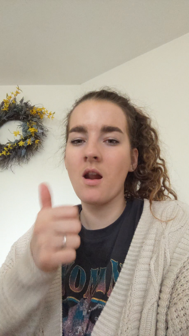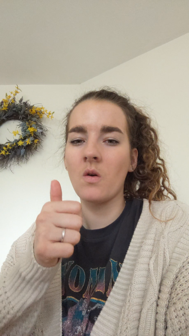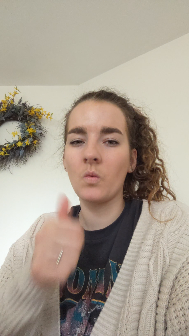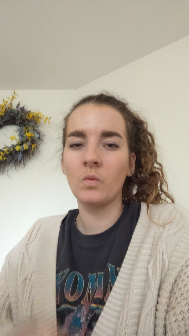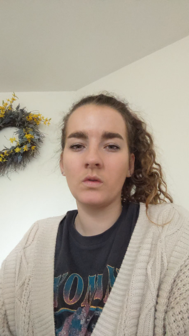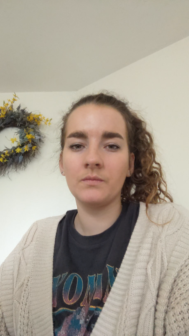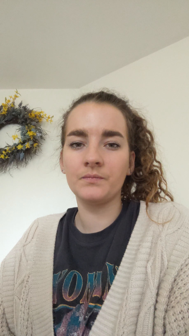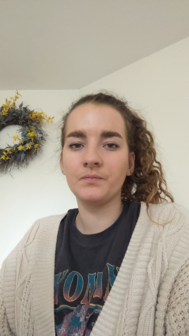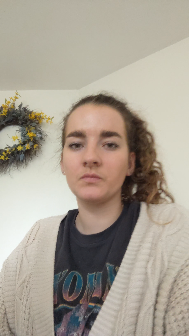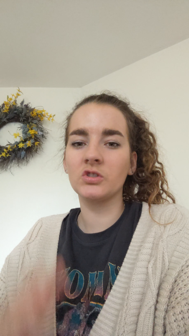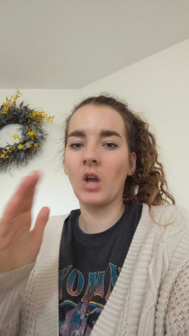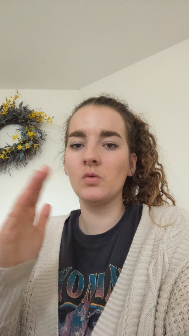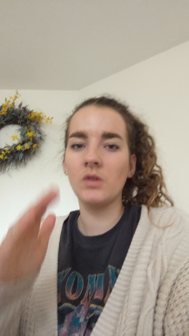downtown